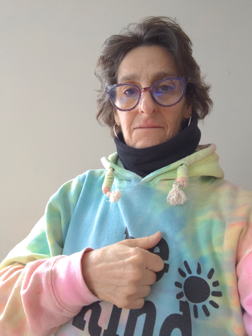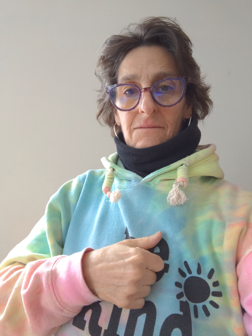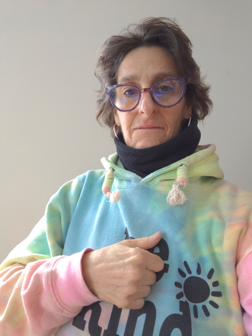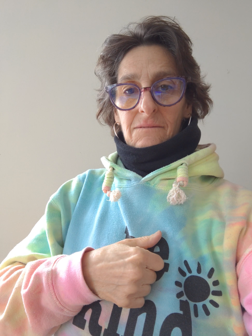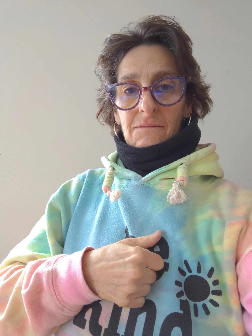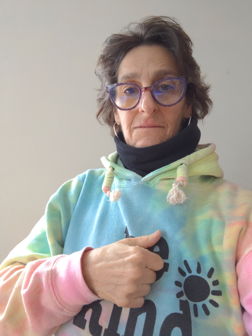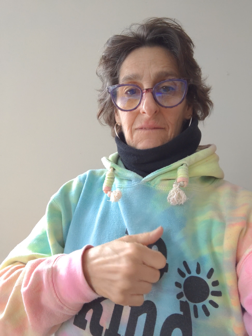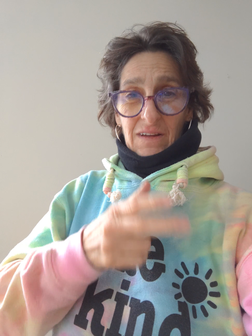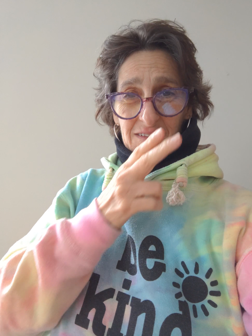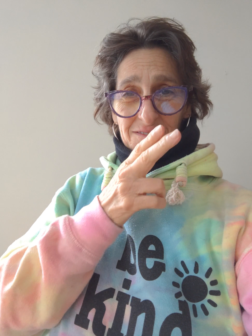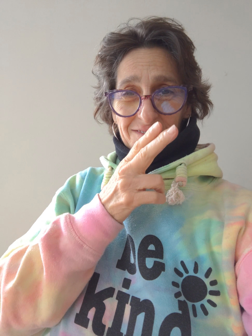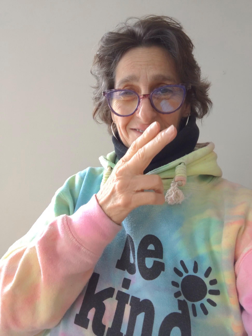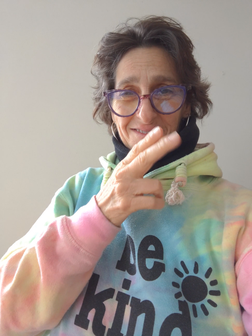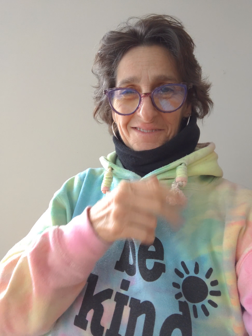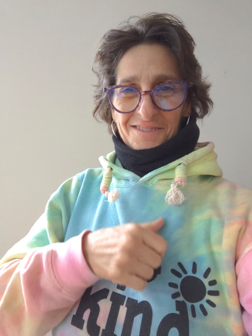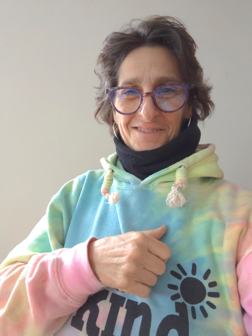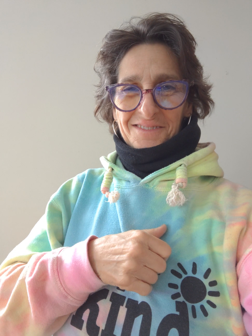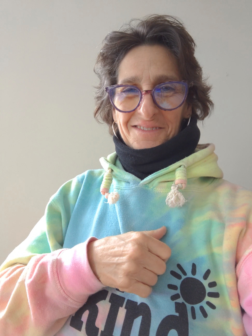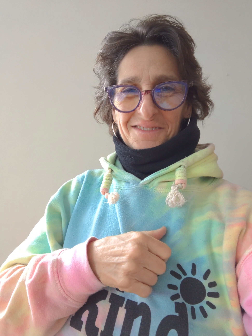hen